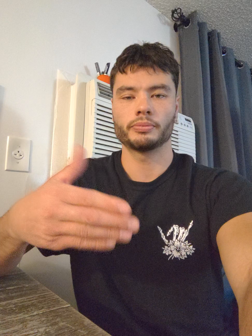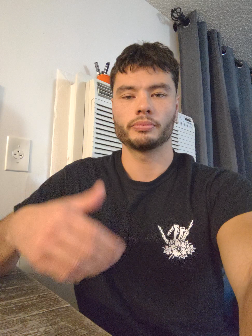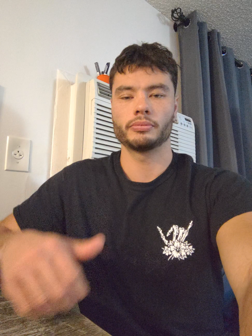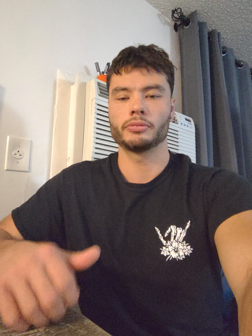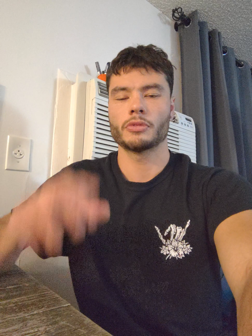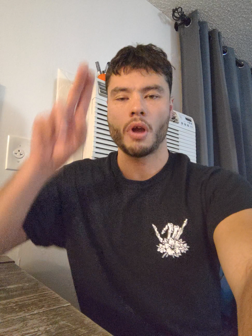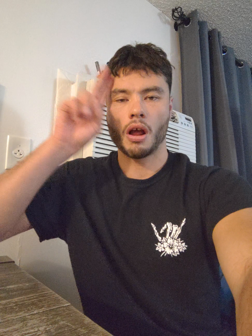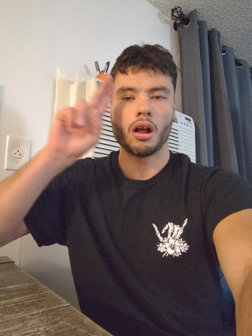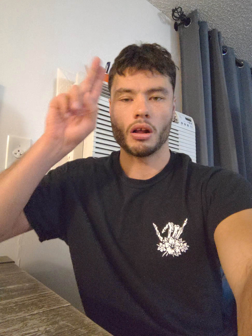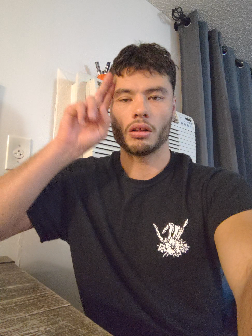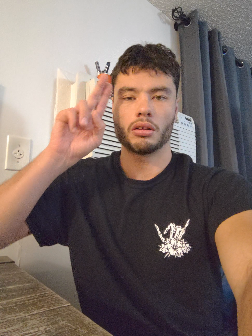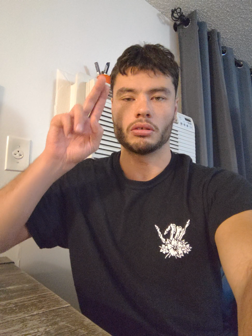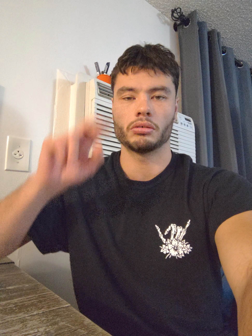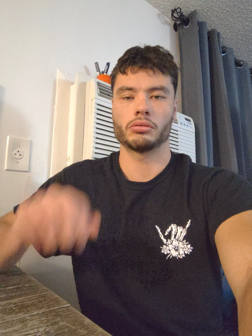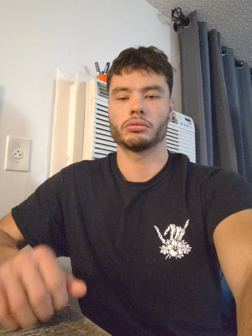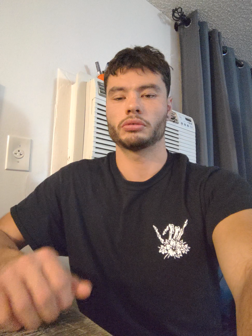uncle